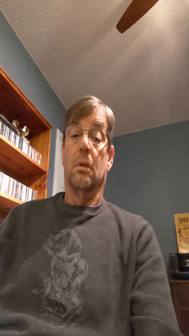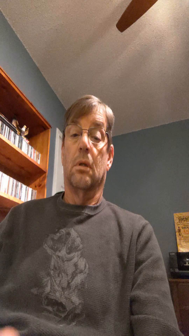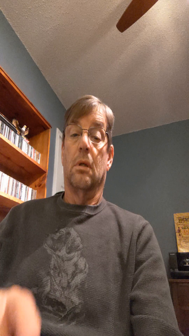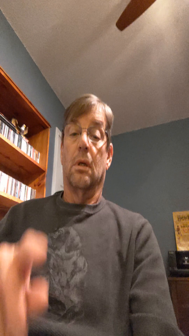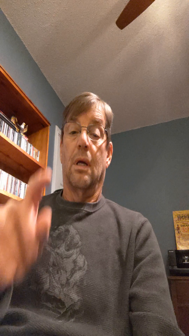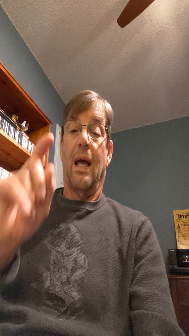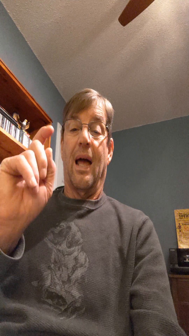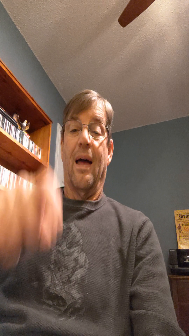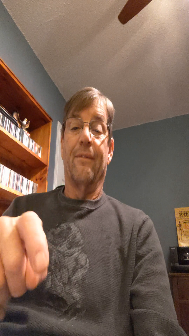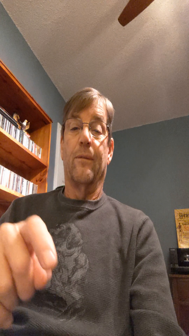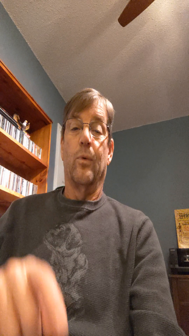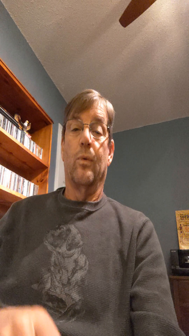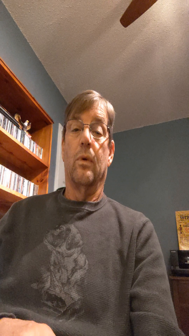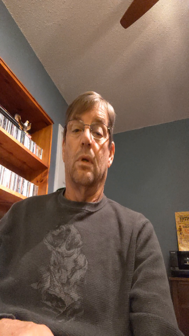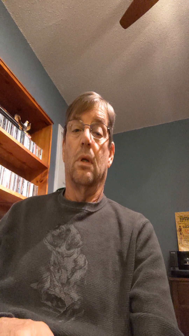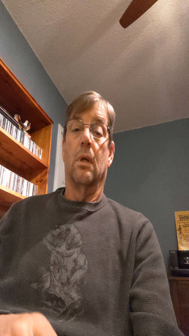have to